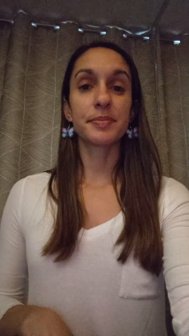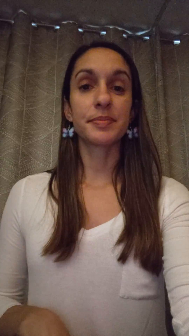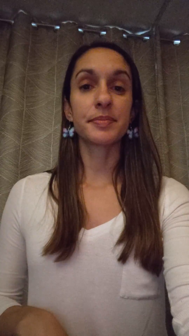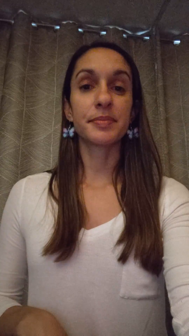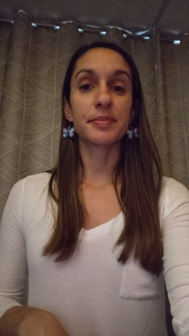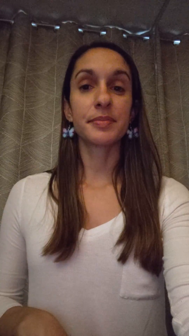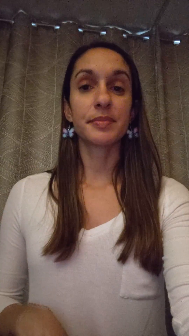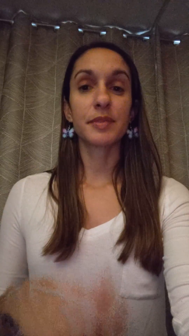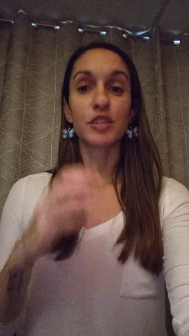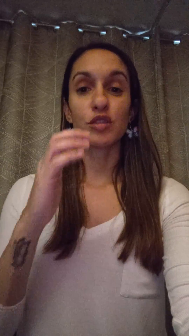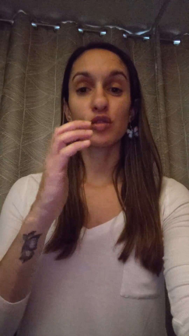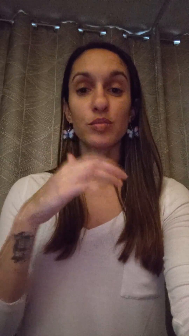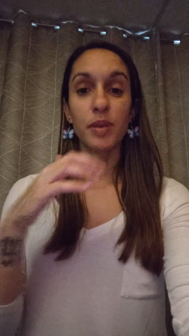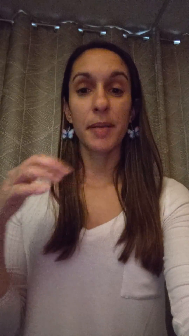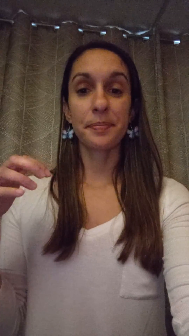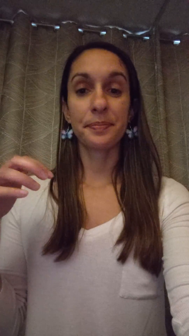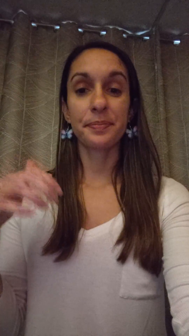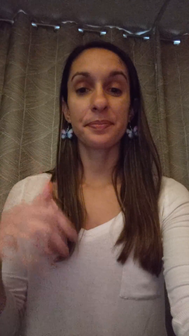grapes